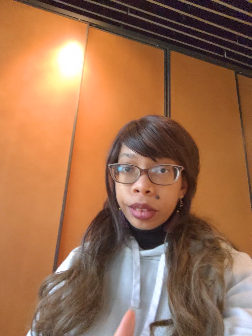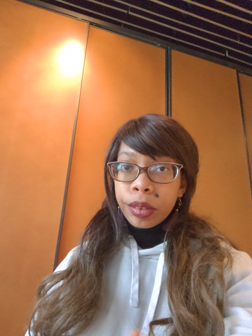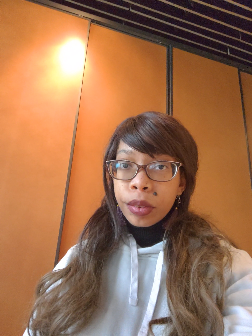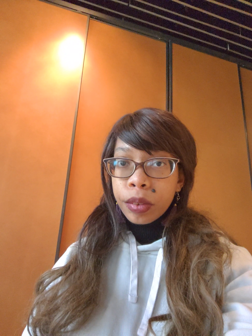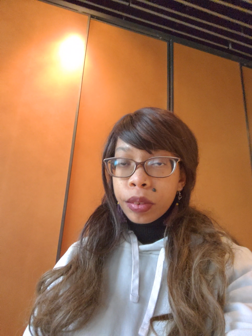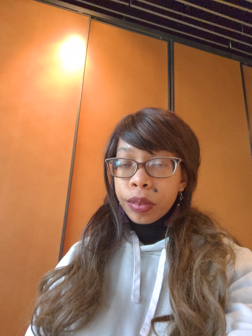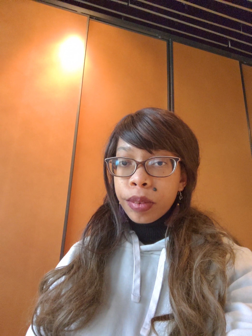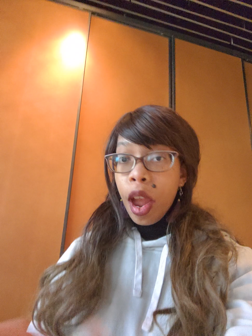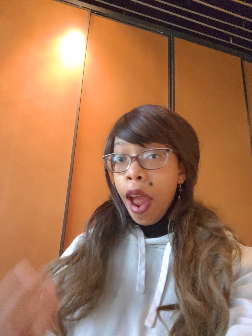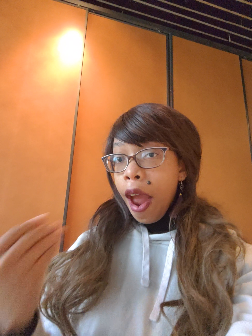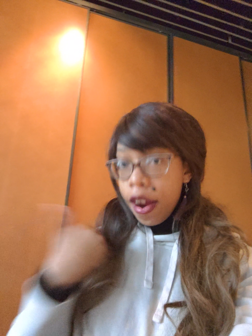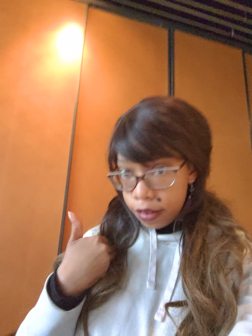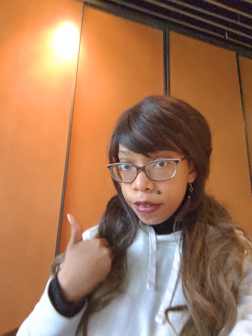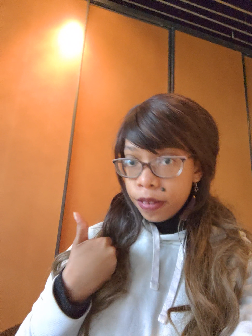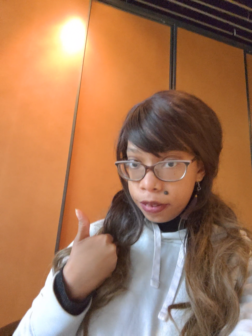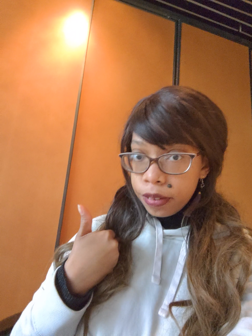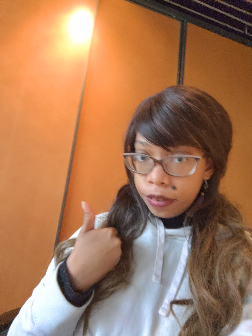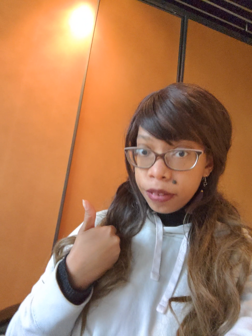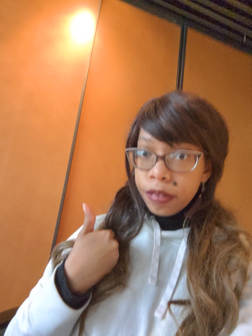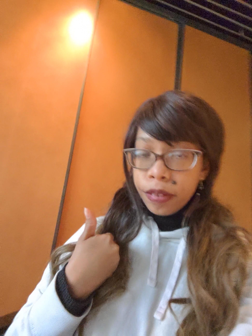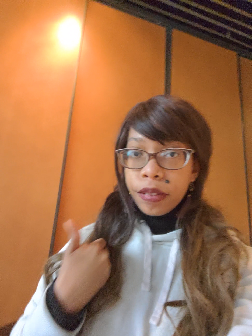have